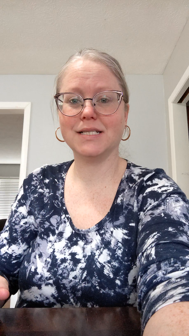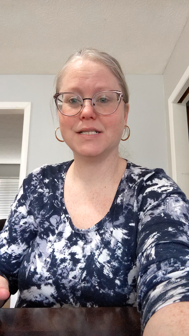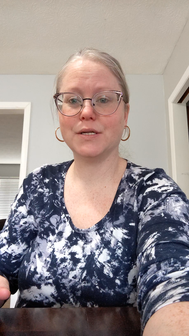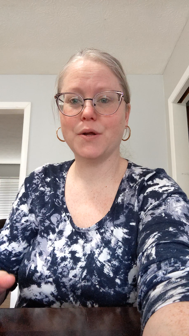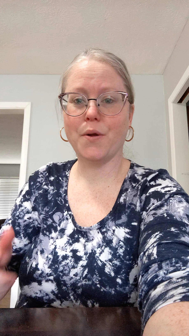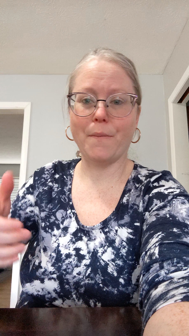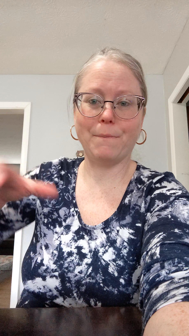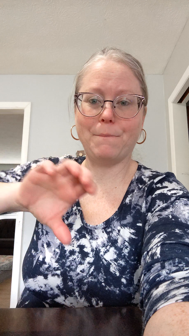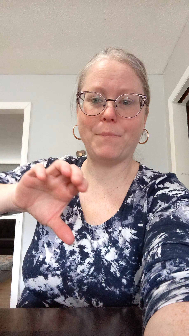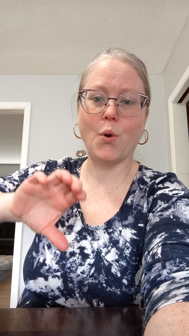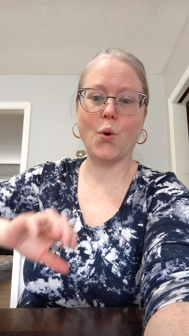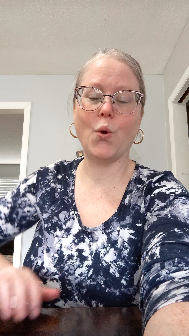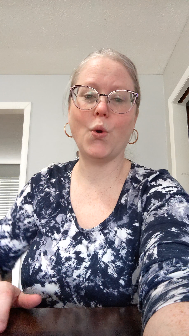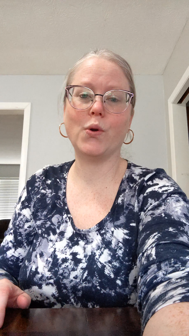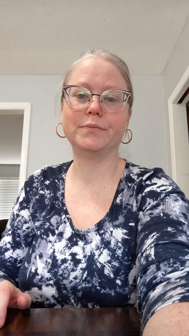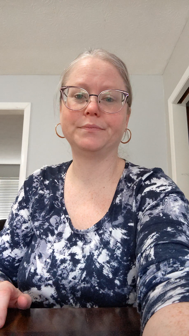pour